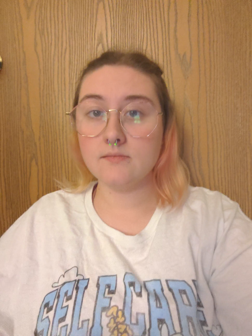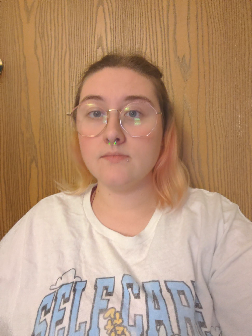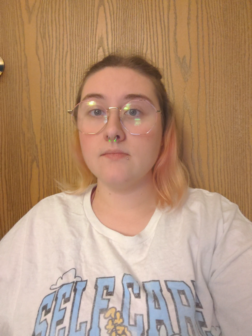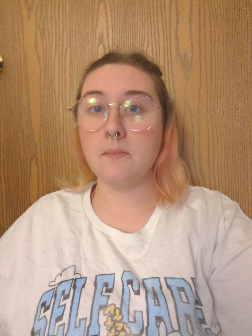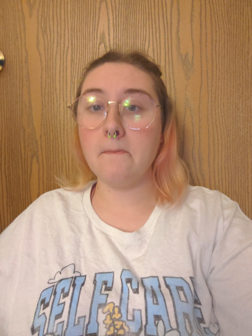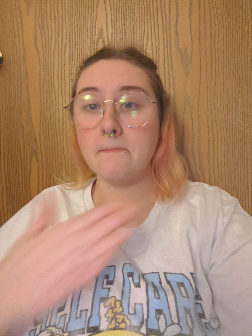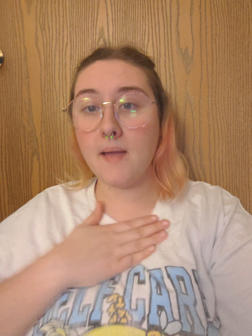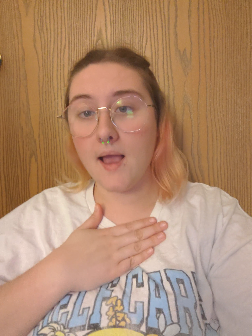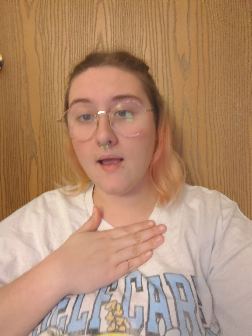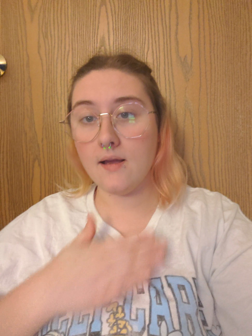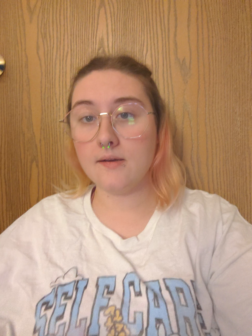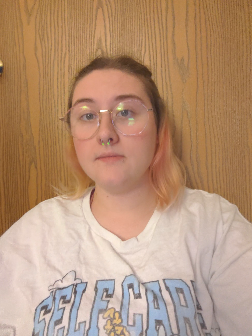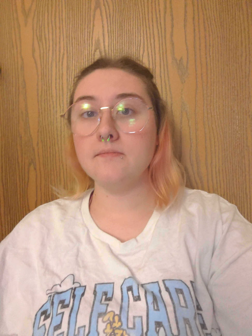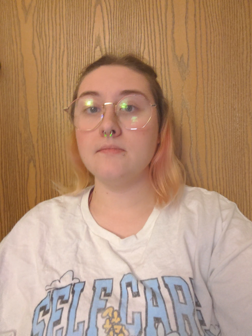my